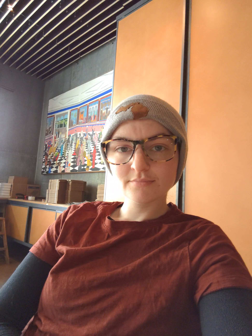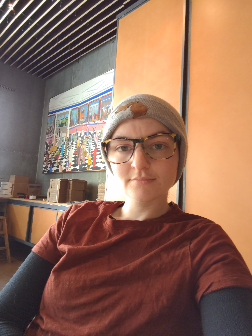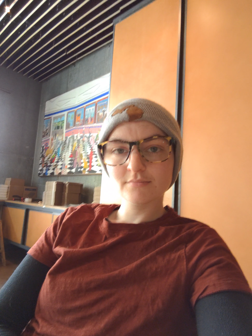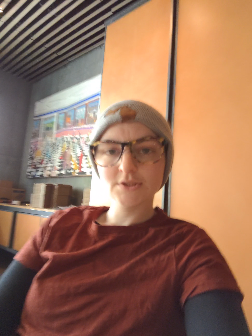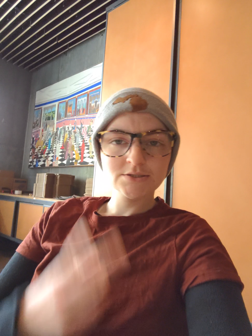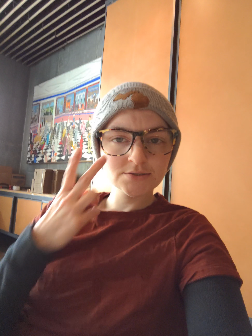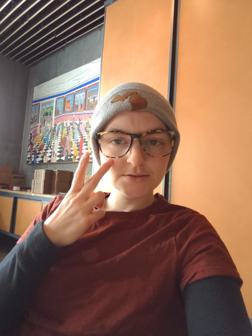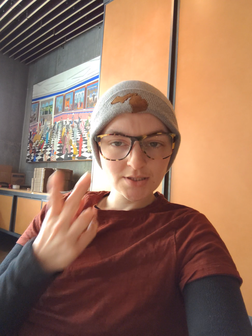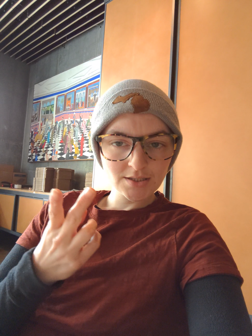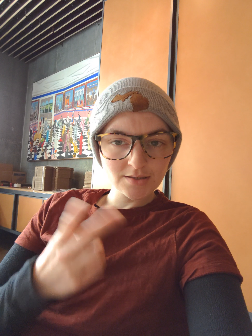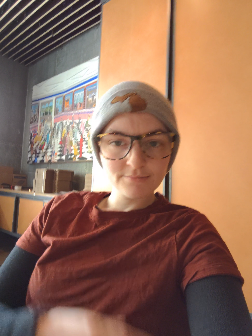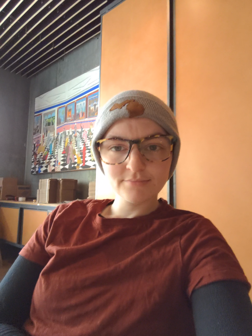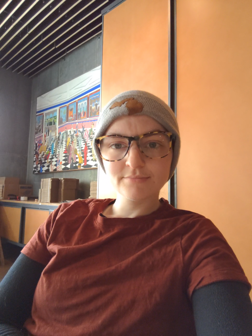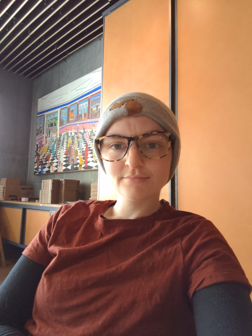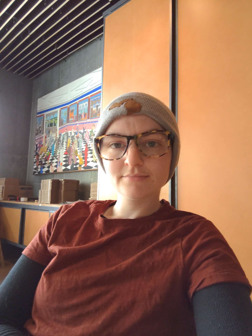see